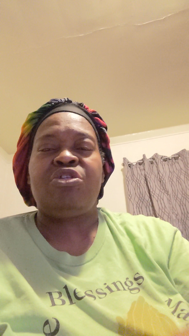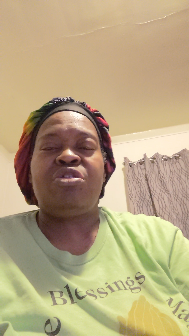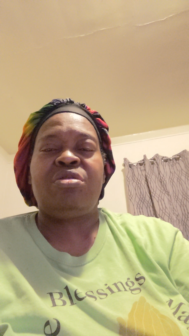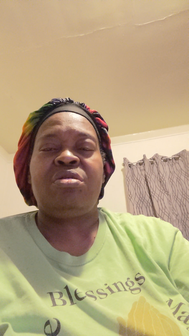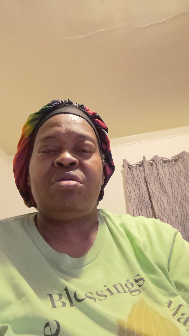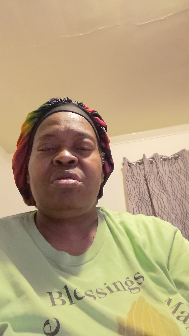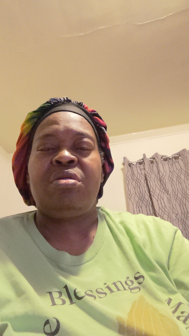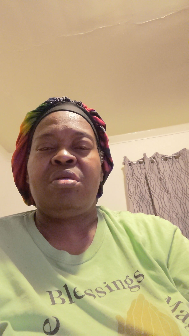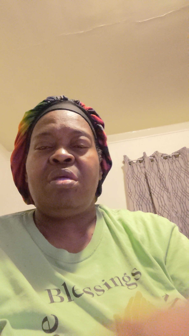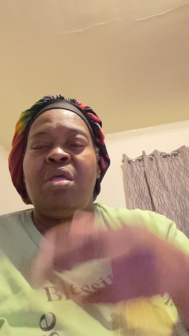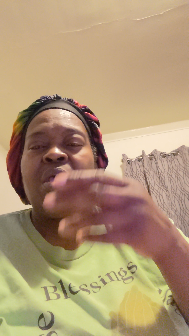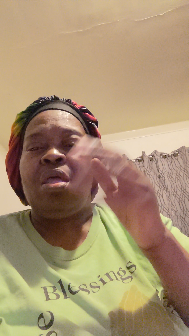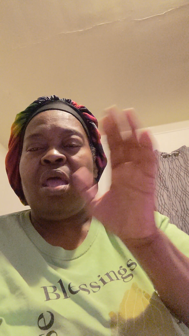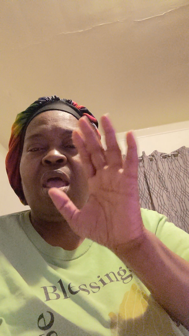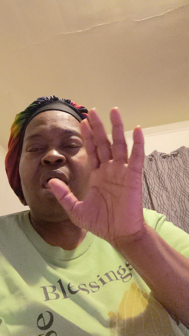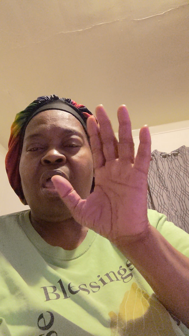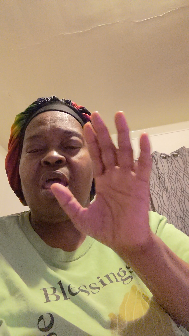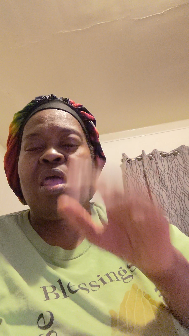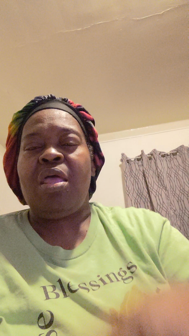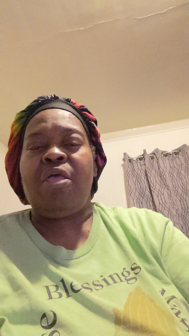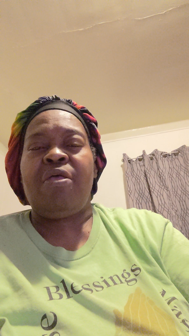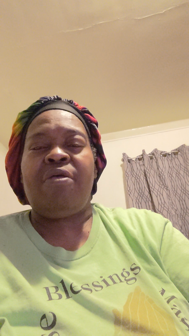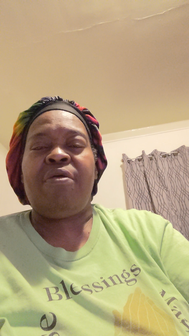hi